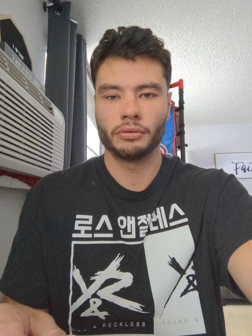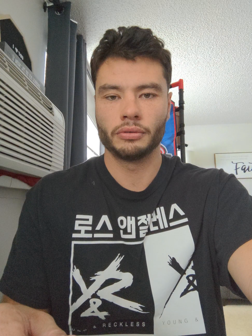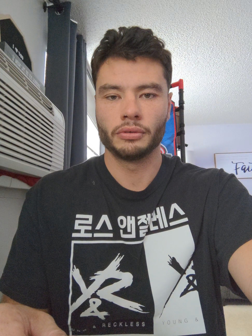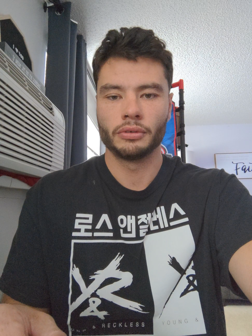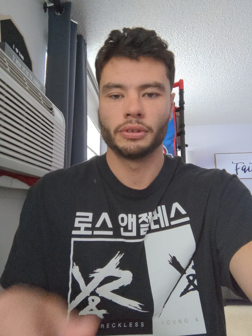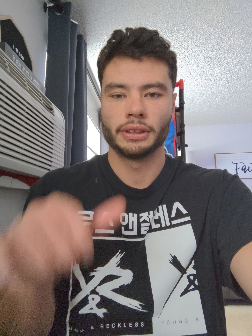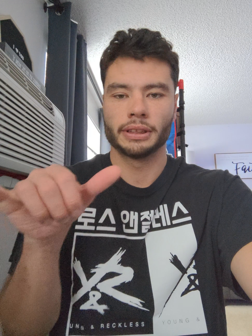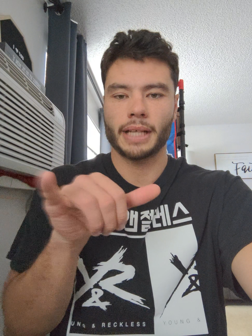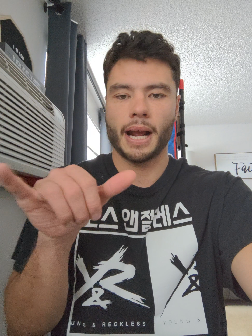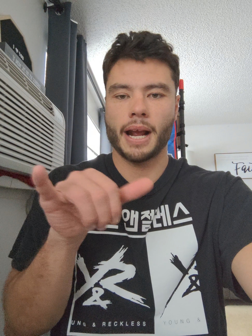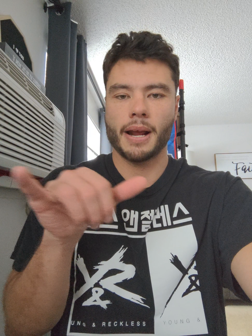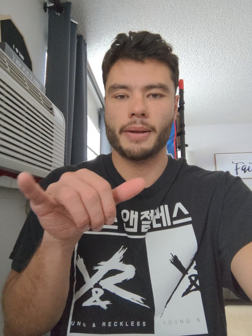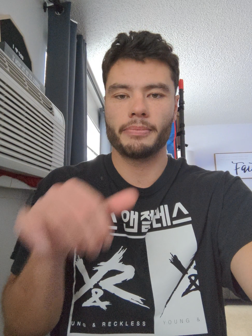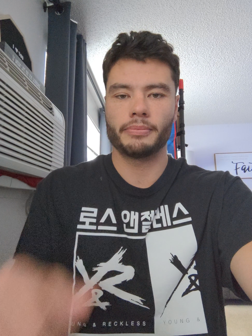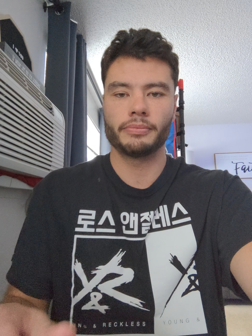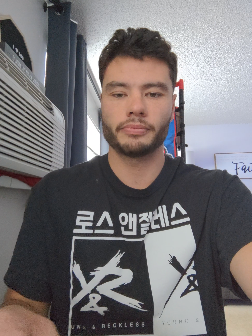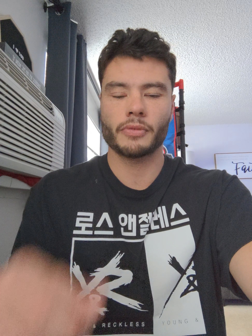same